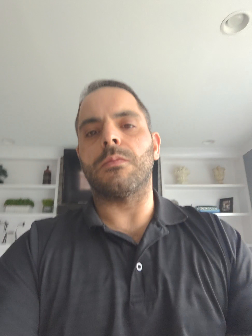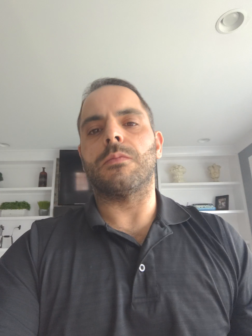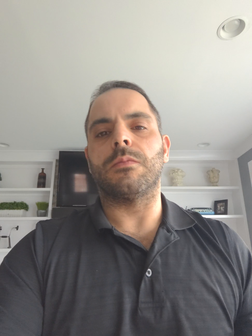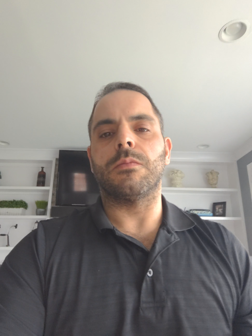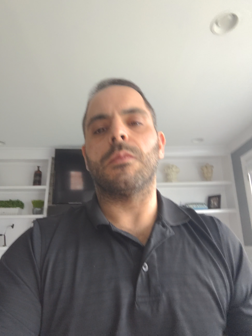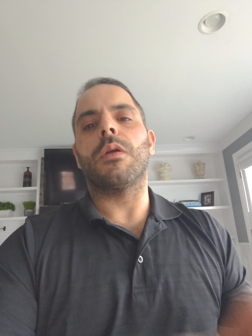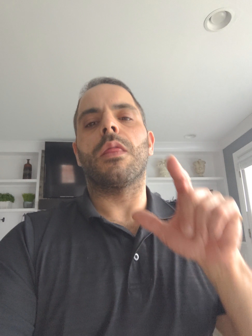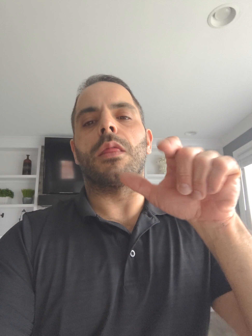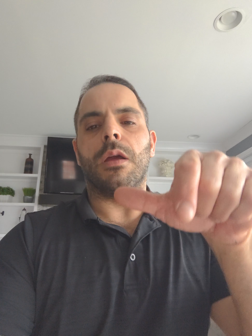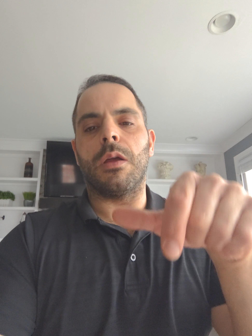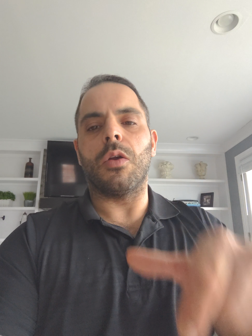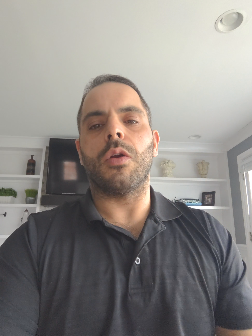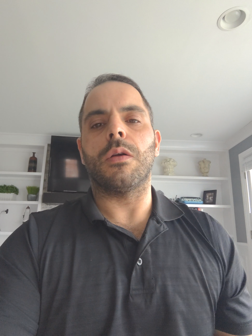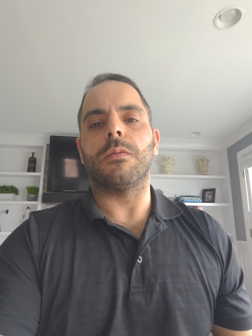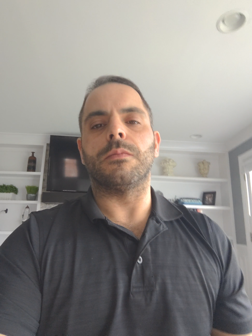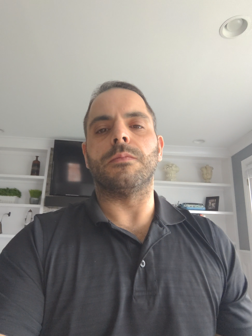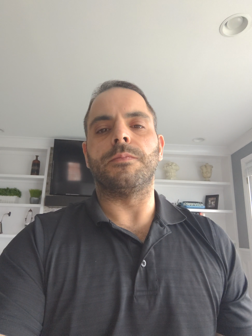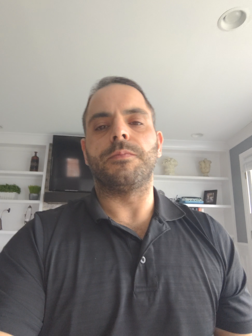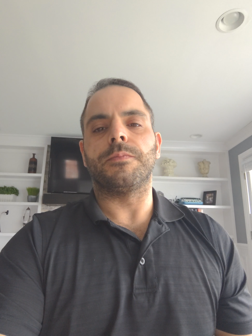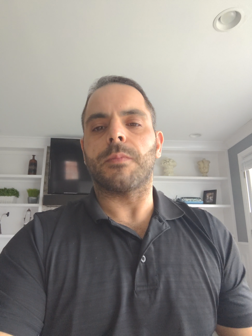later